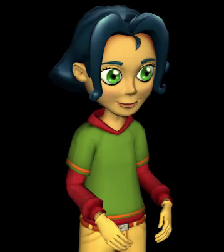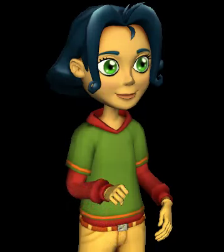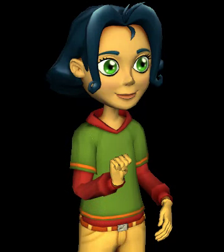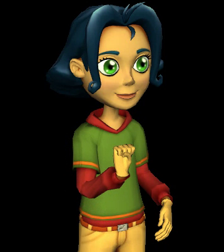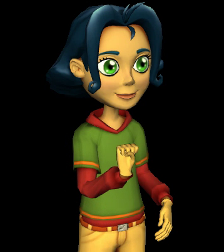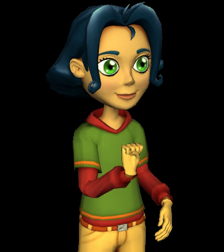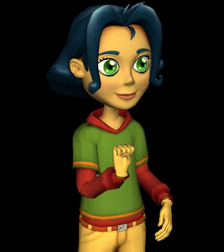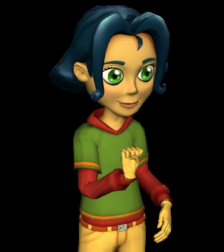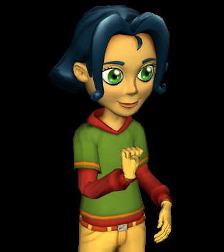أخت